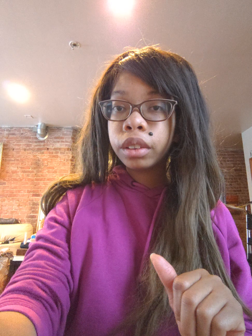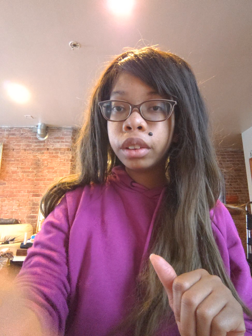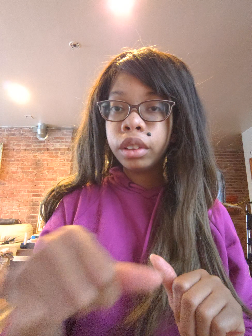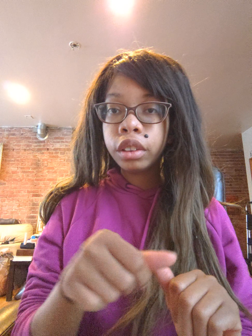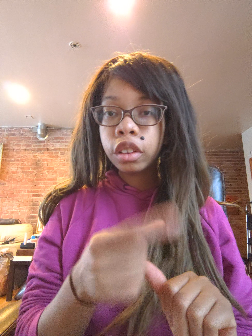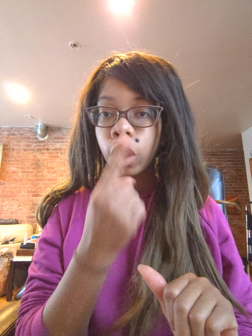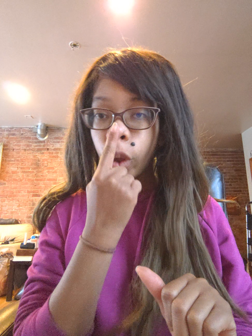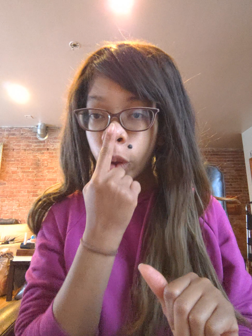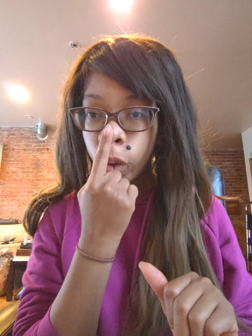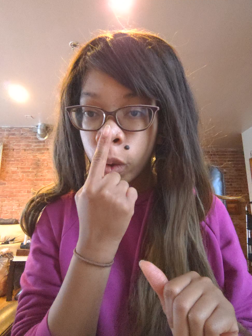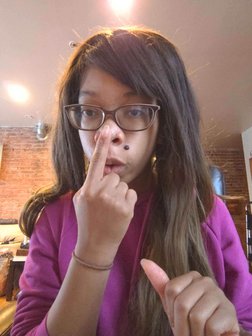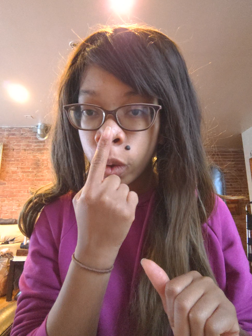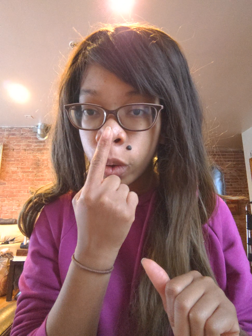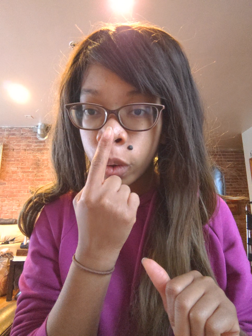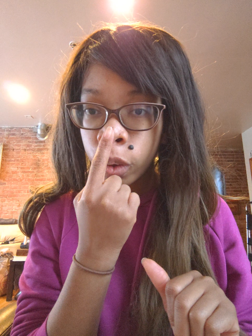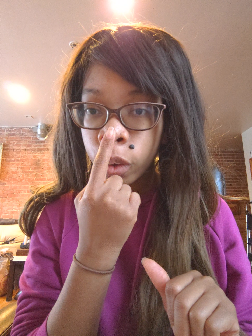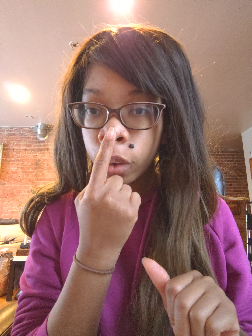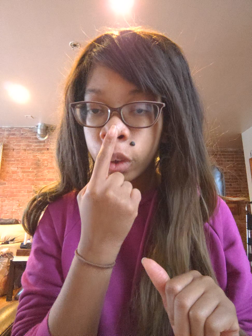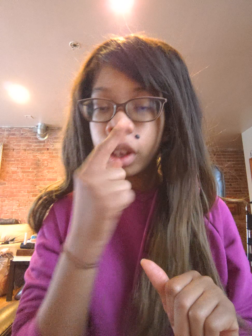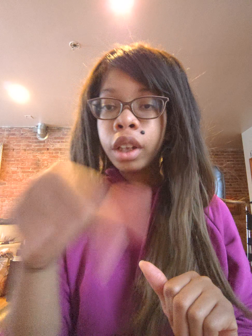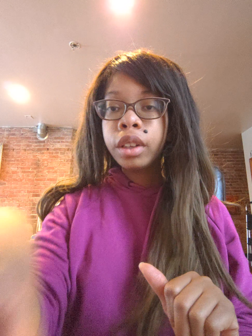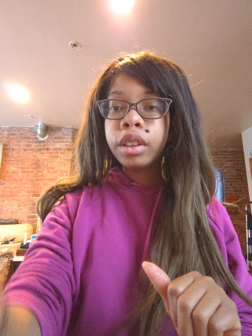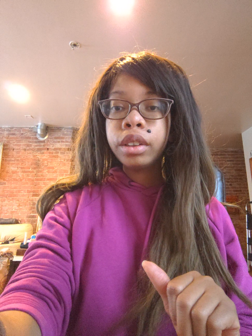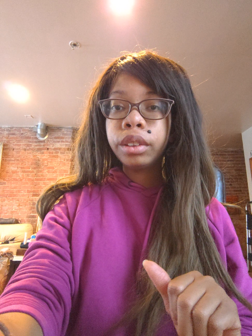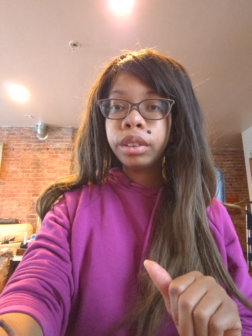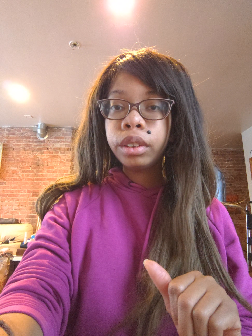nose